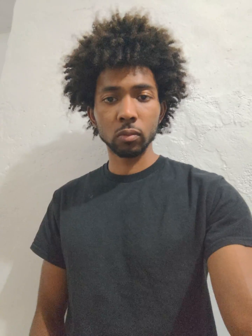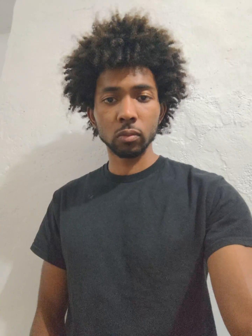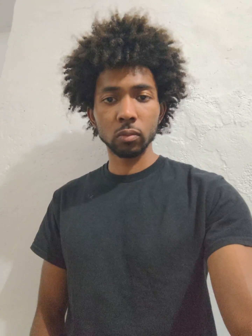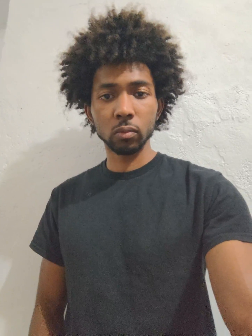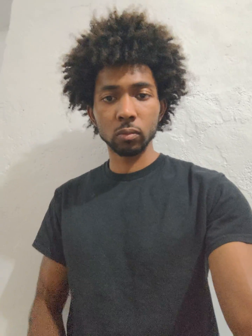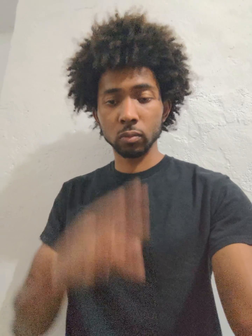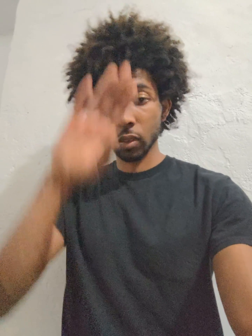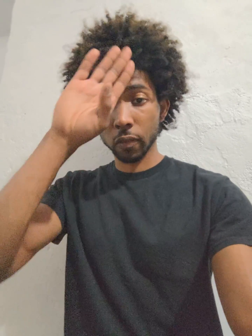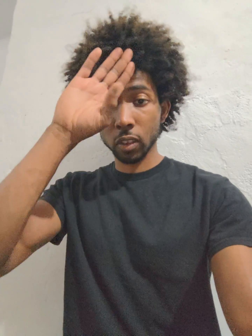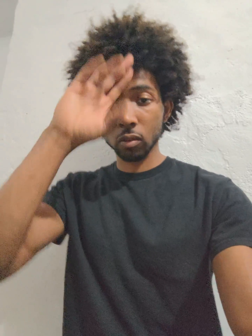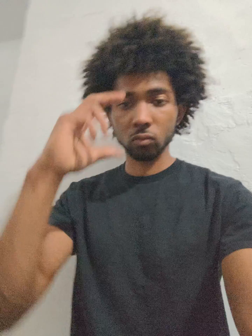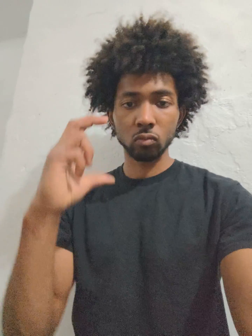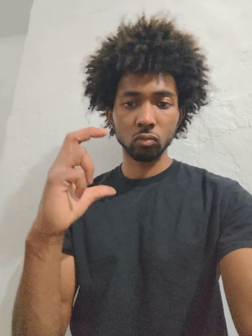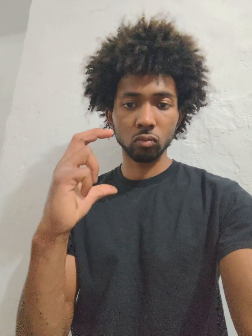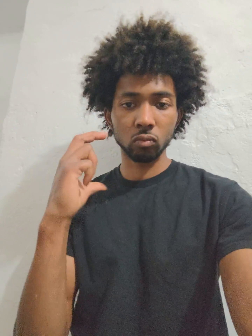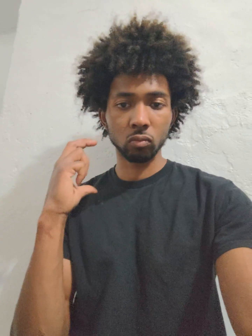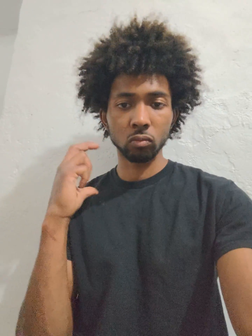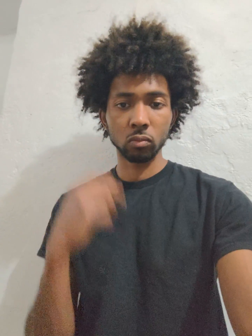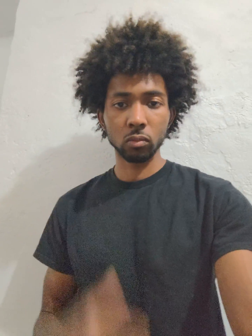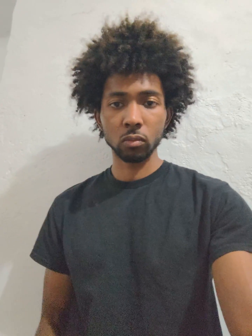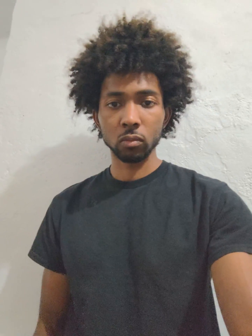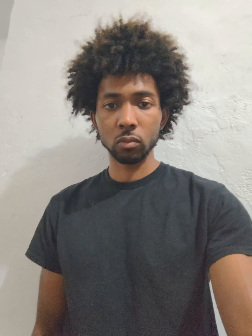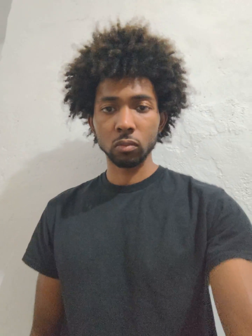fire truck